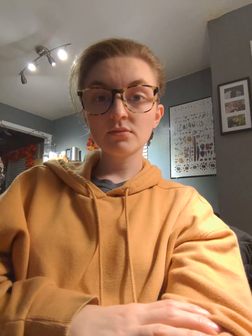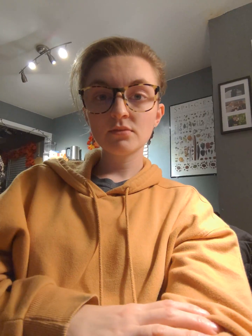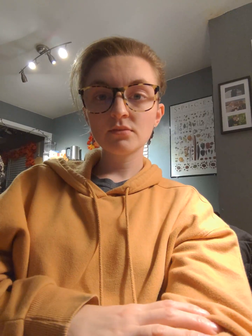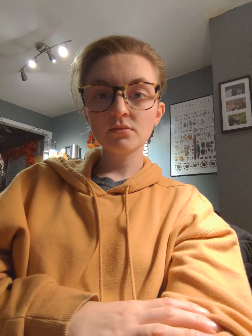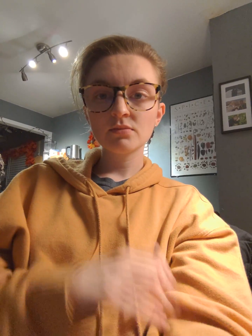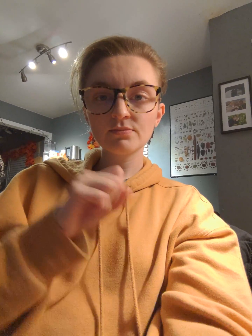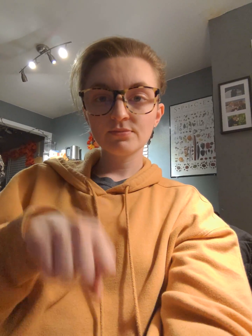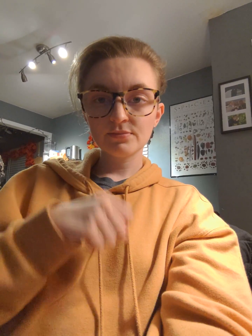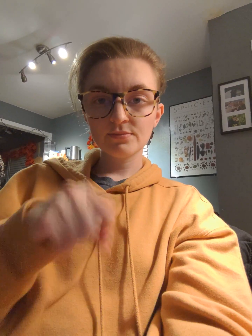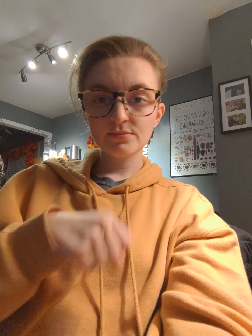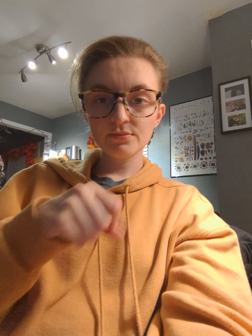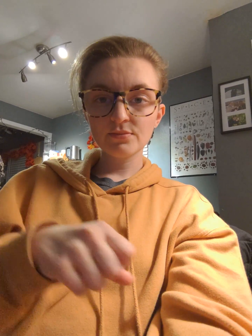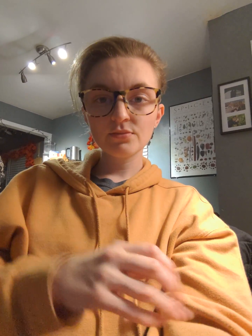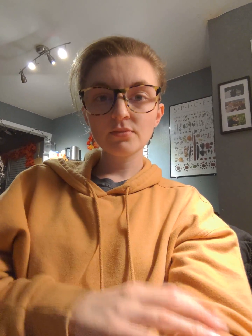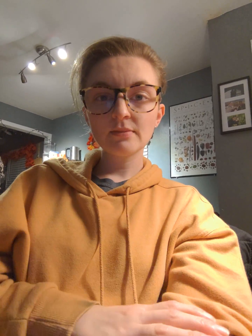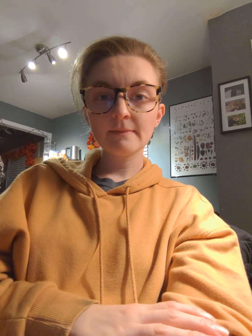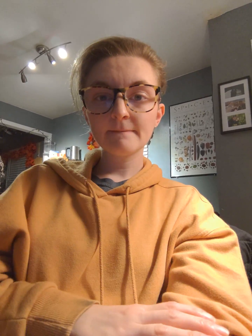bicycle